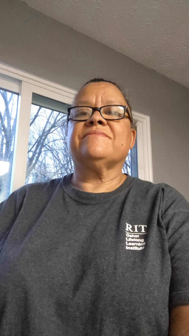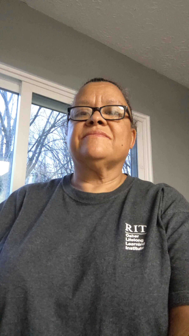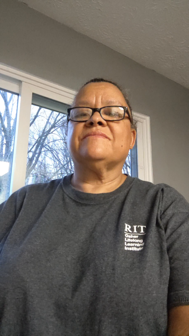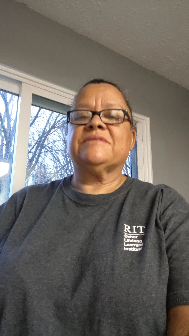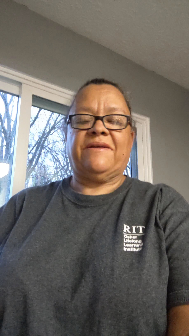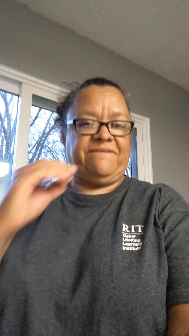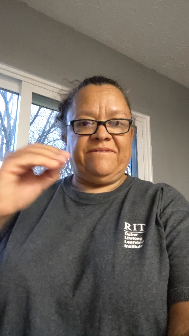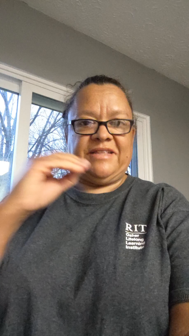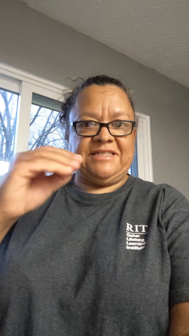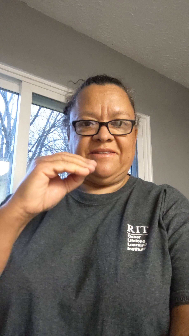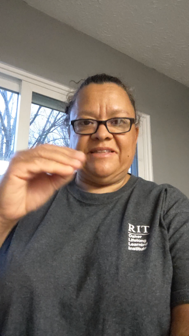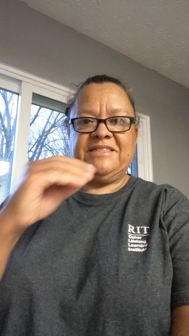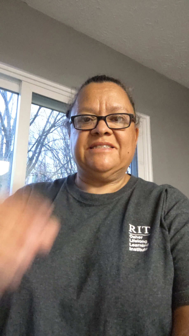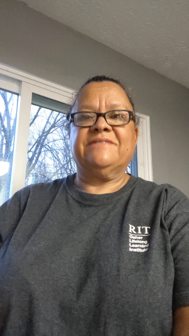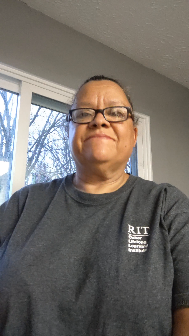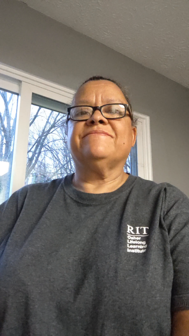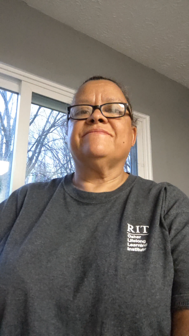fix